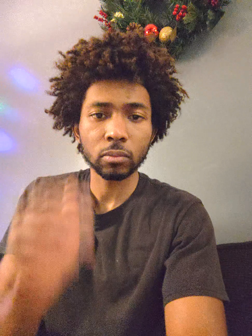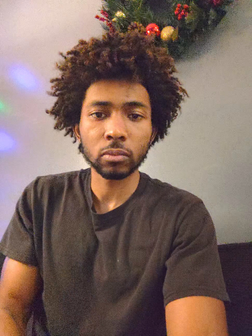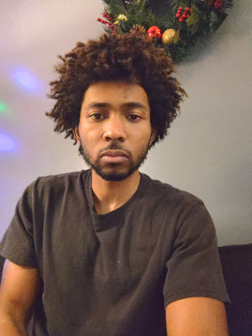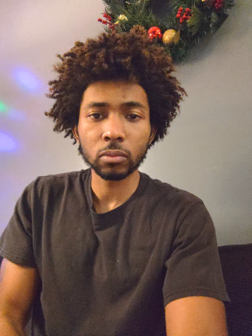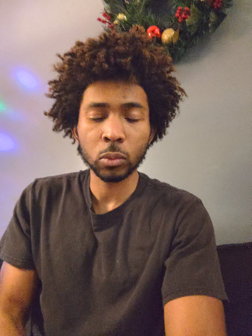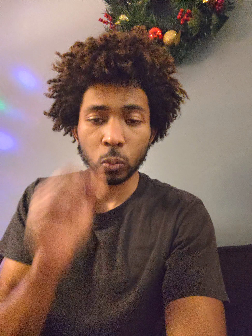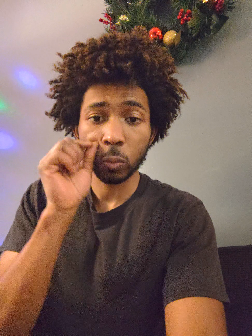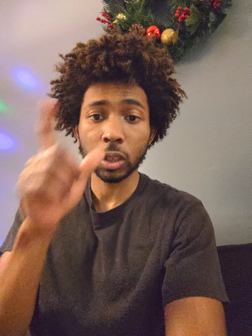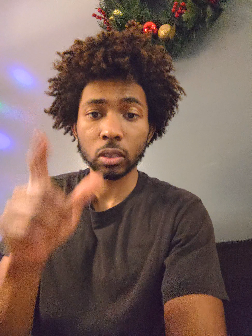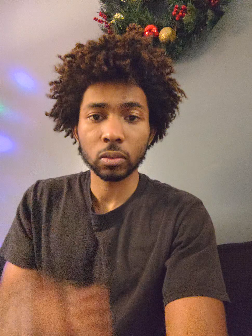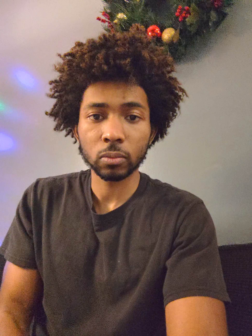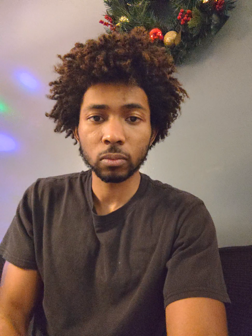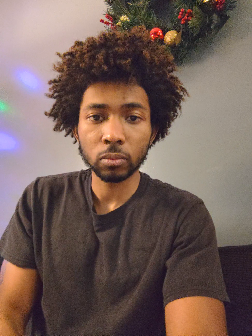wake